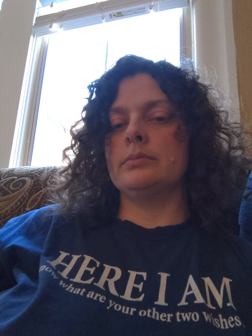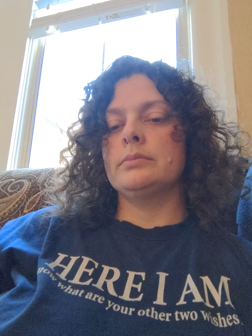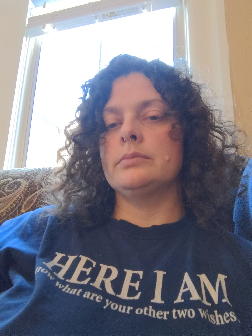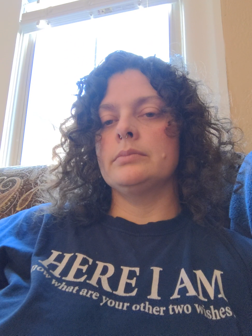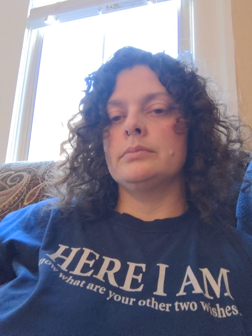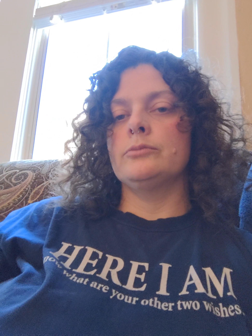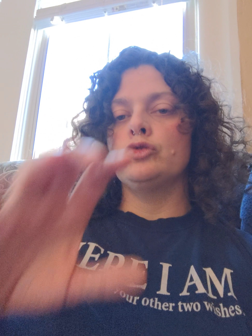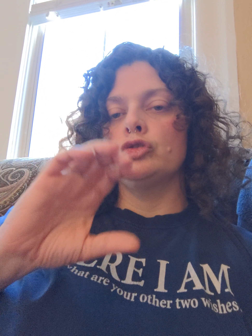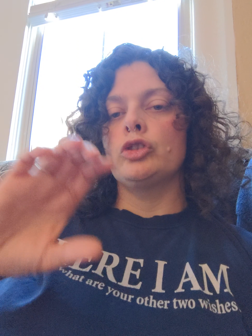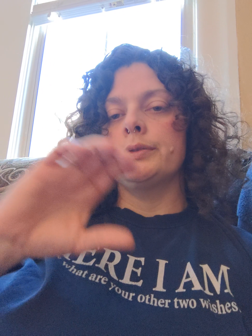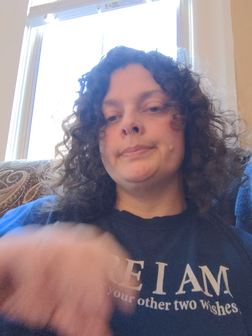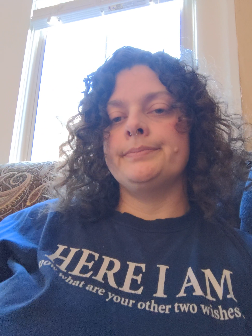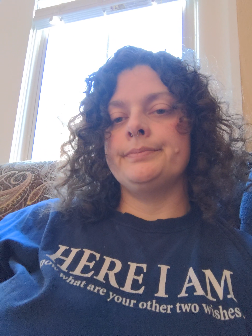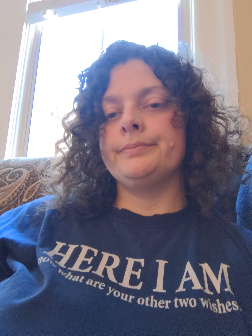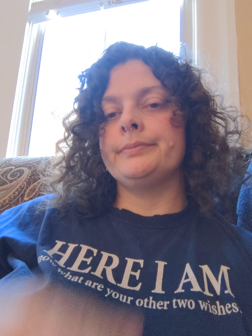chocolate